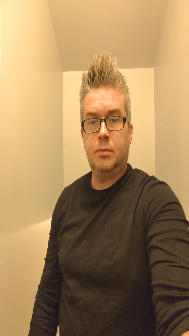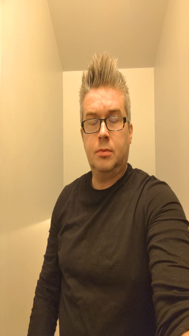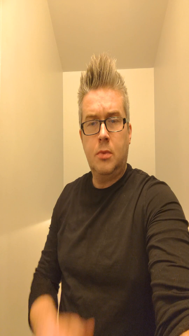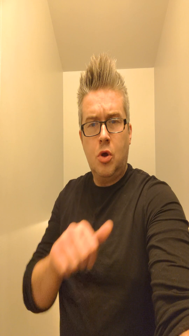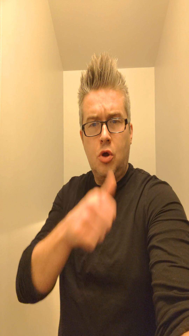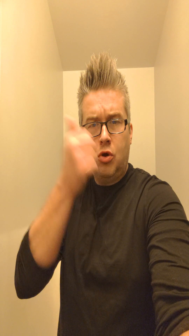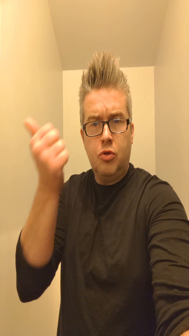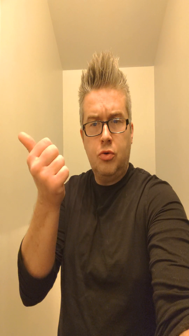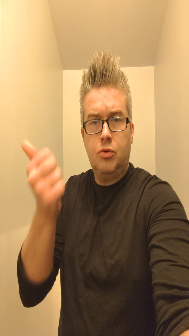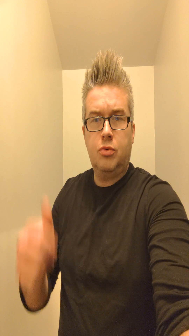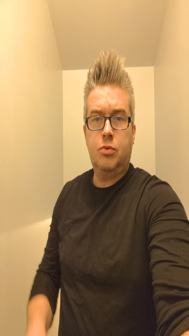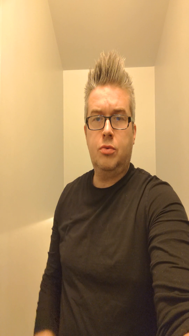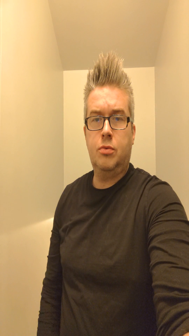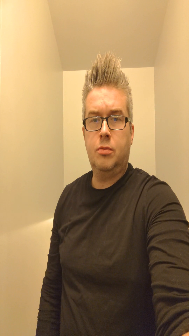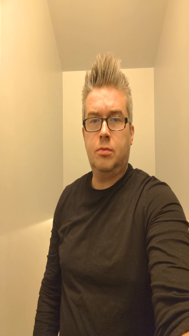another